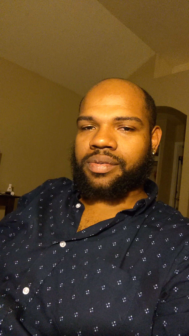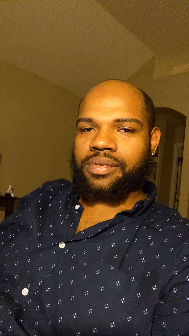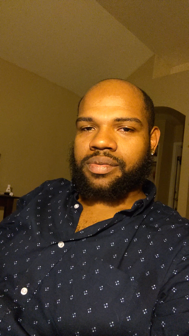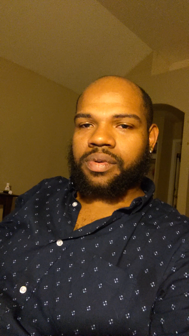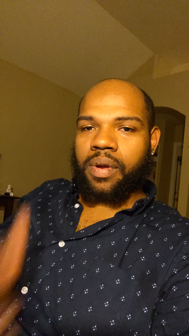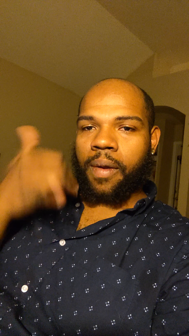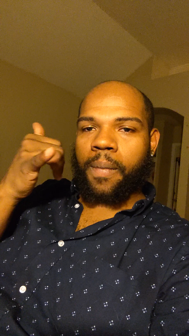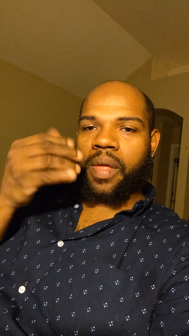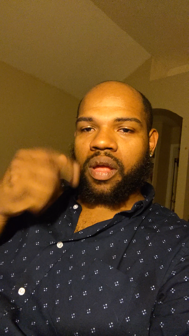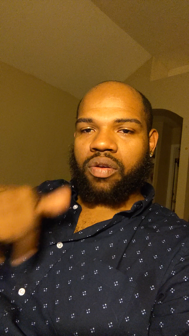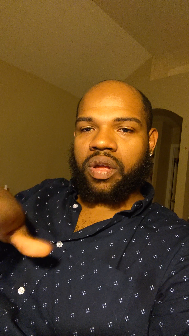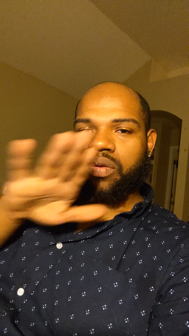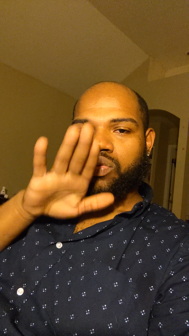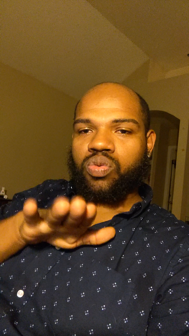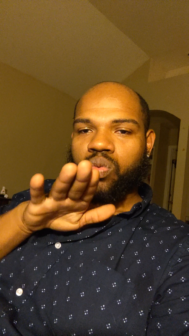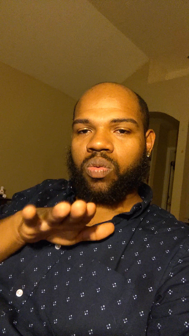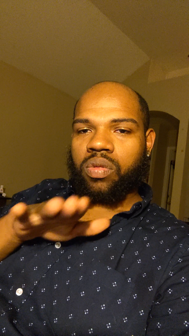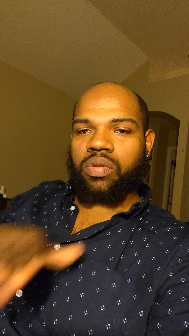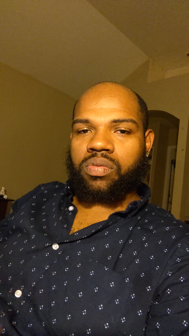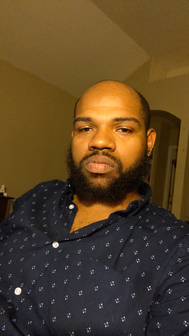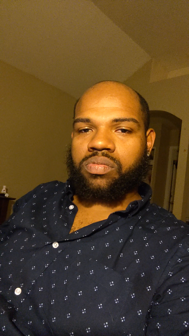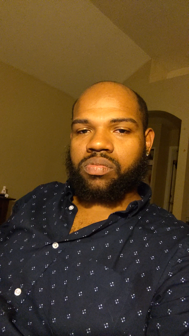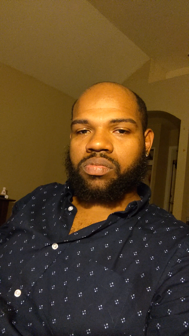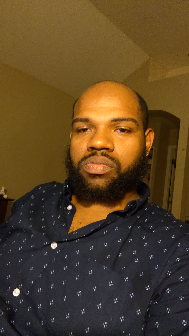playground